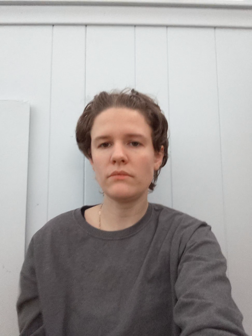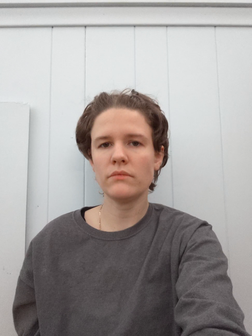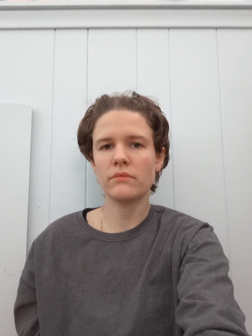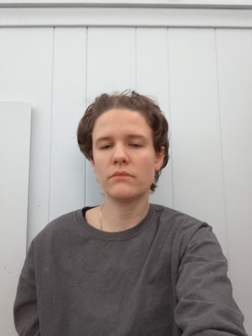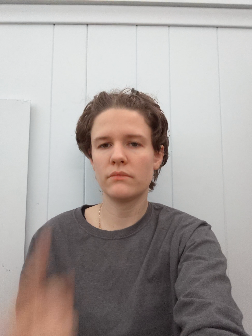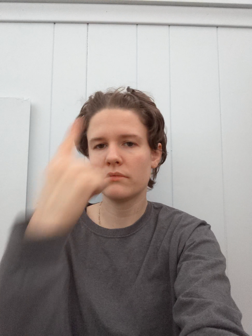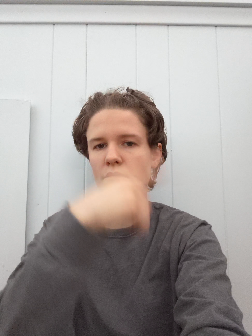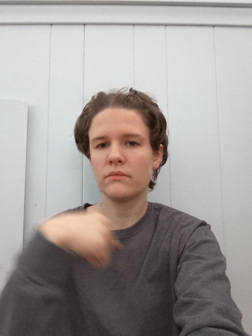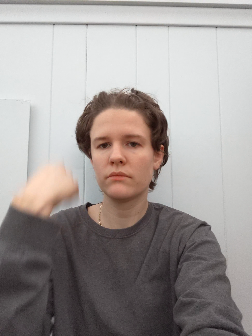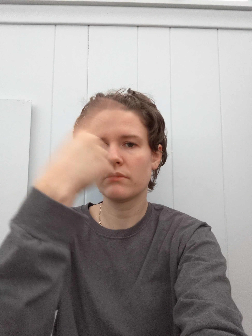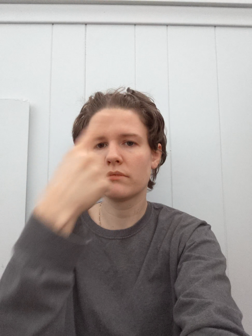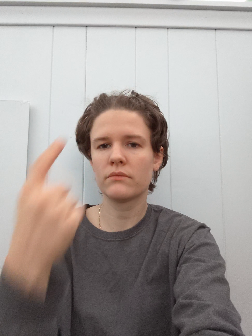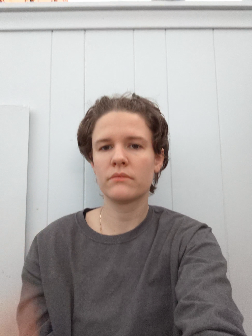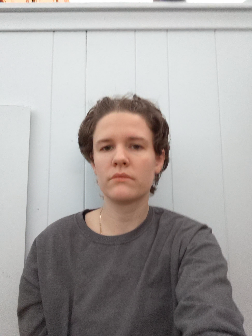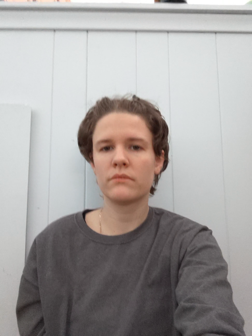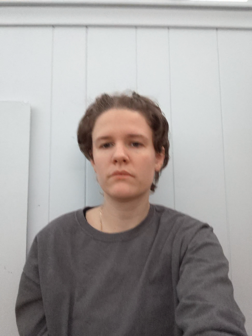face